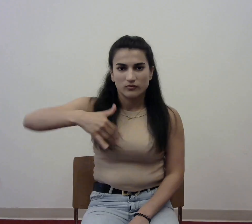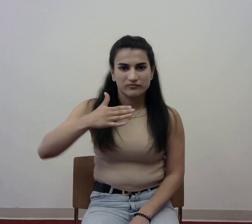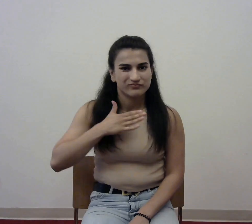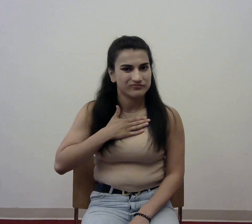mən